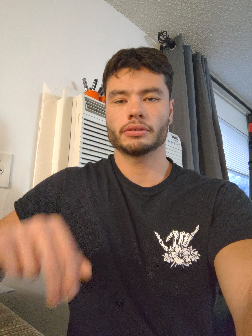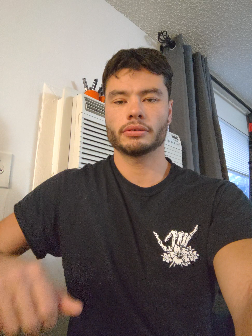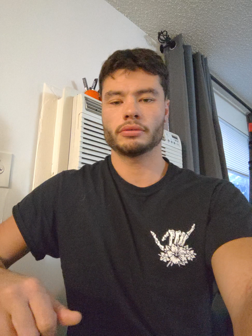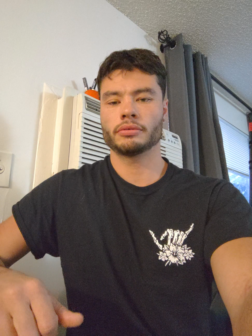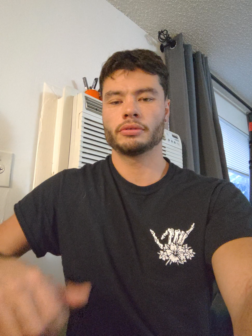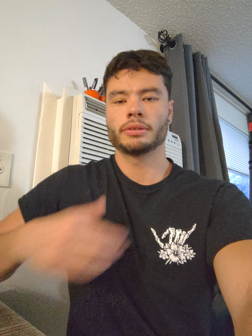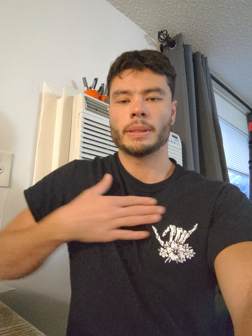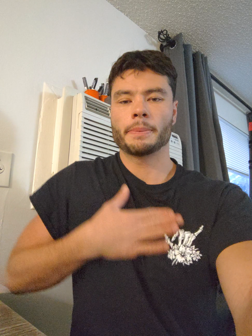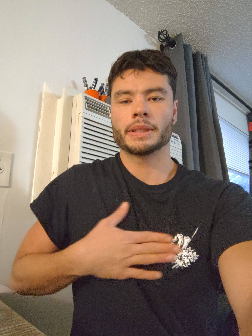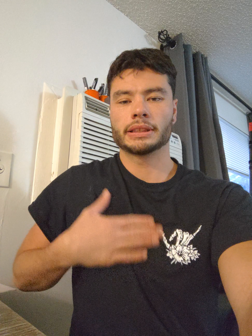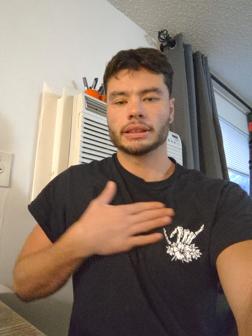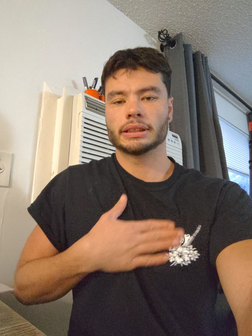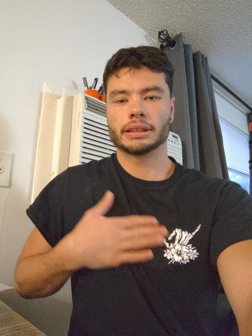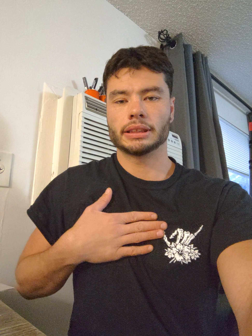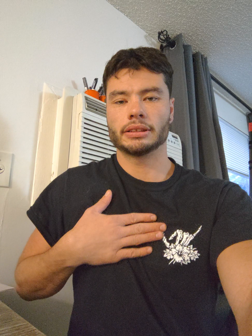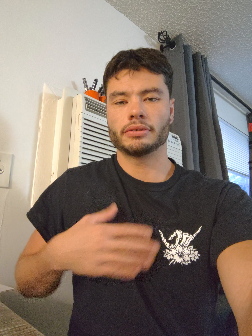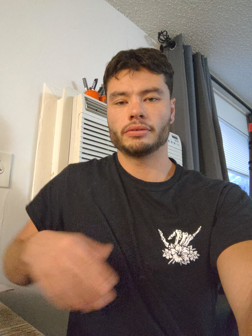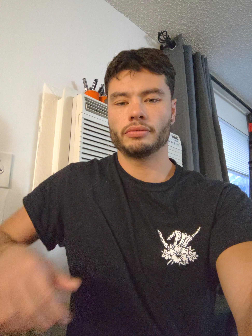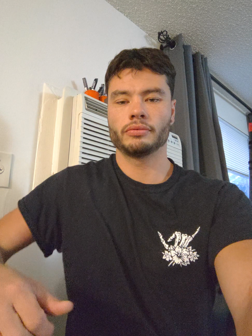please